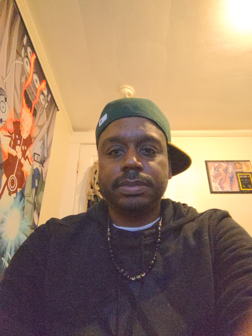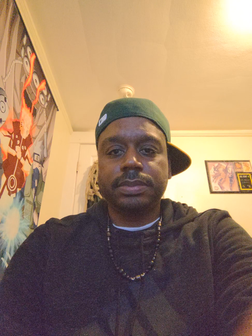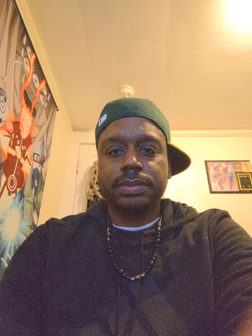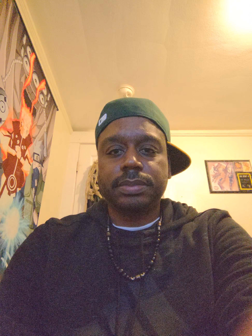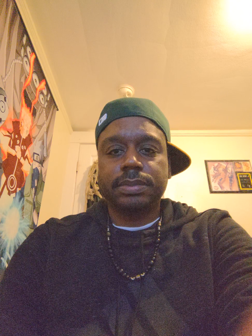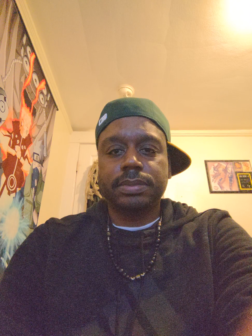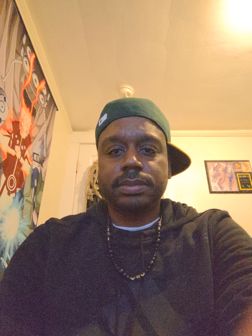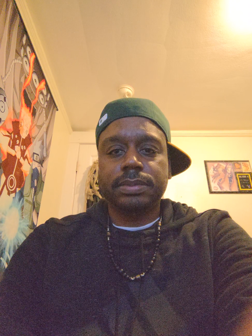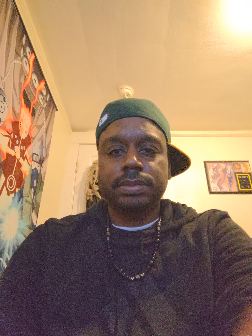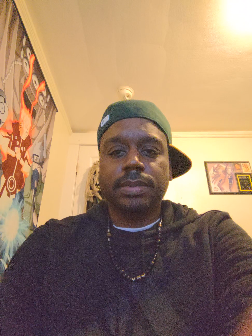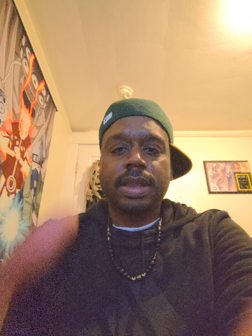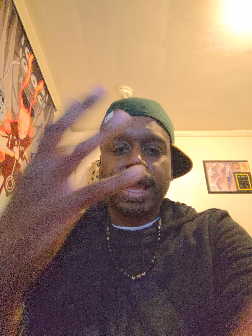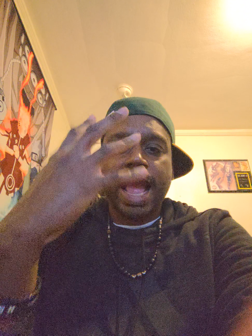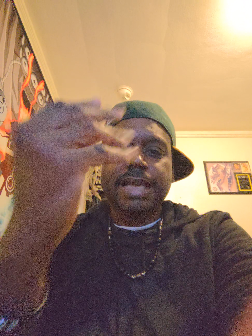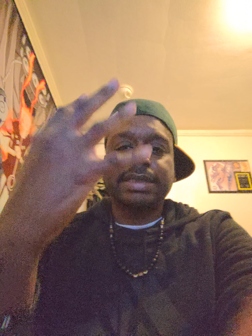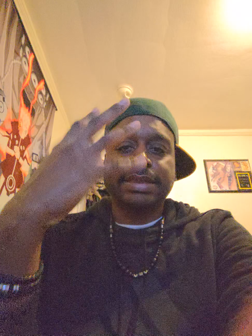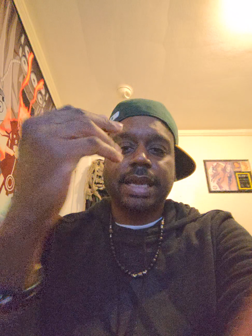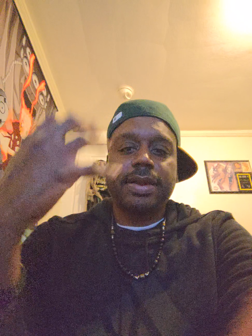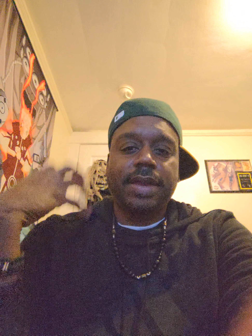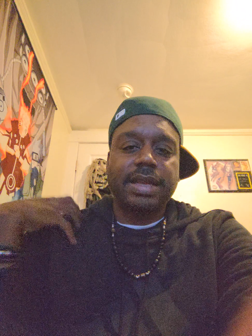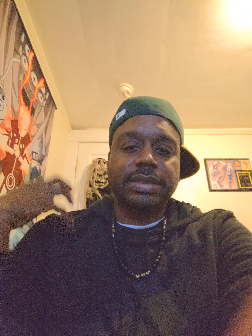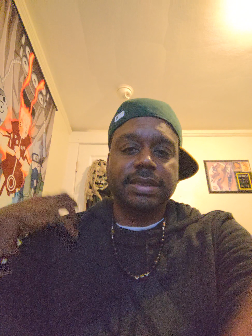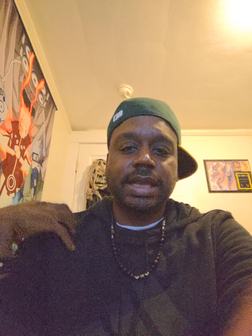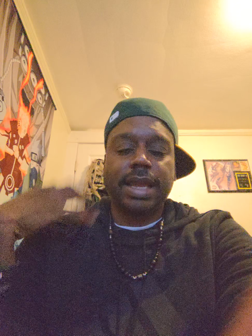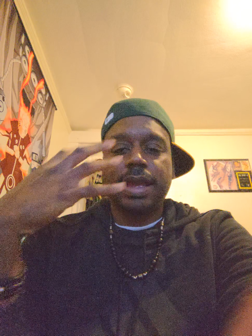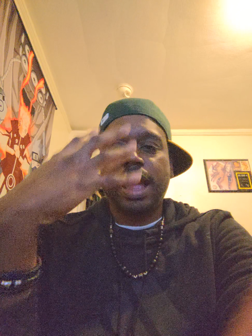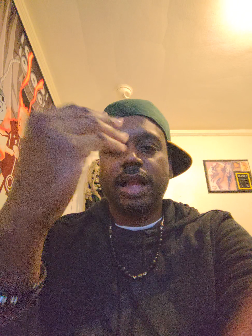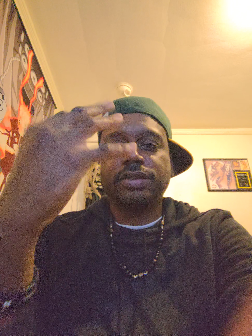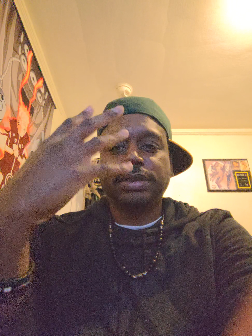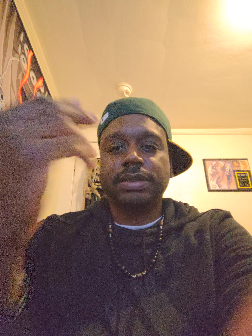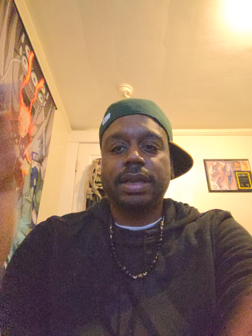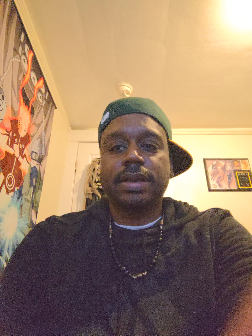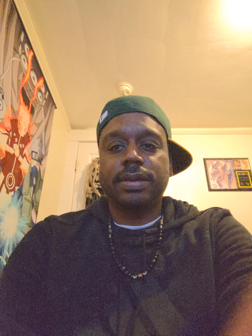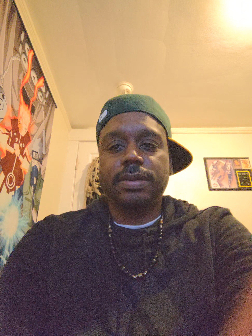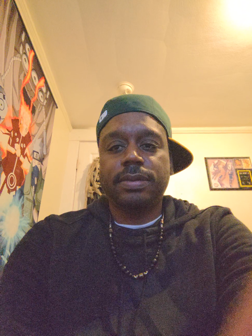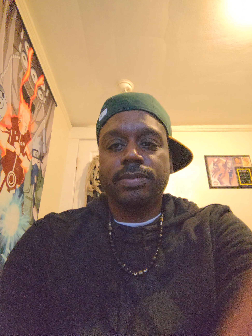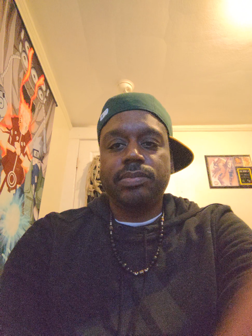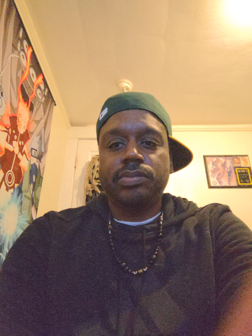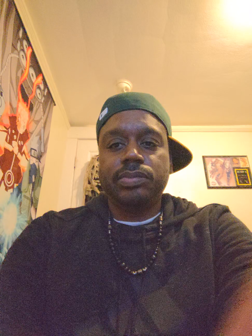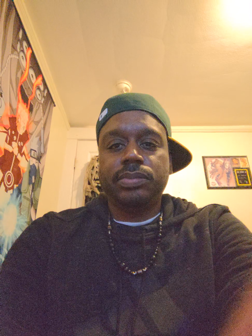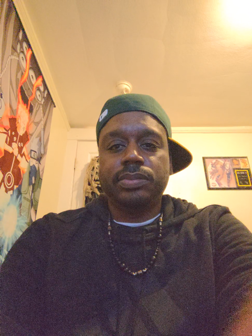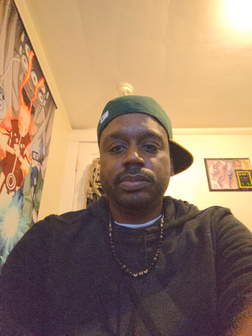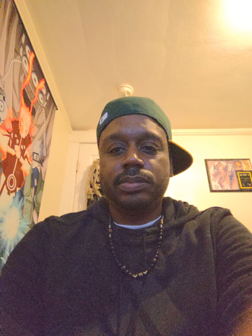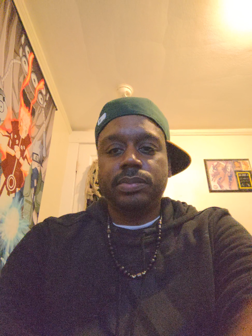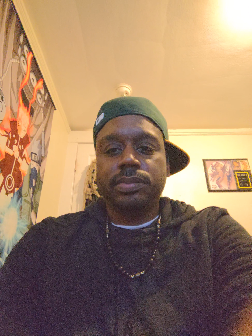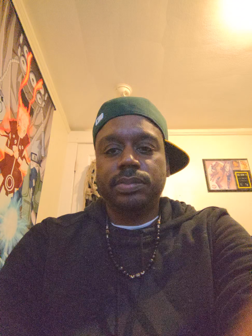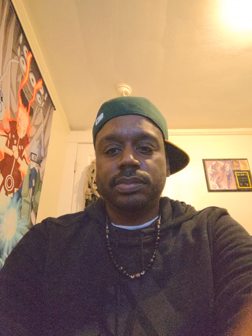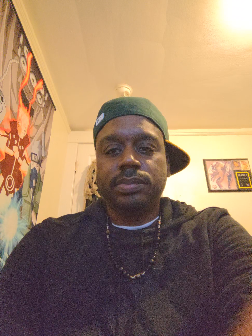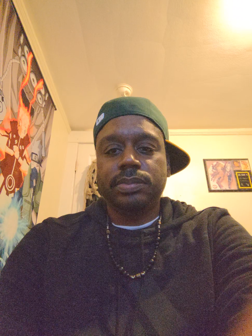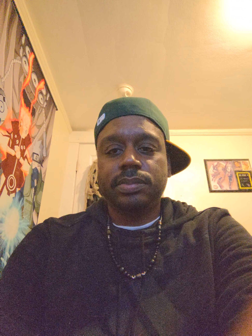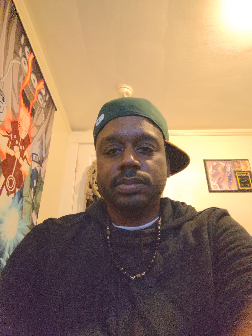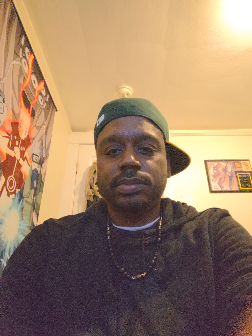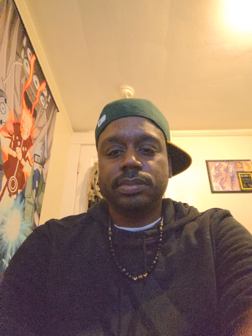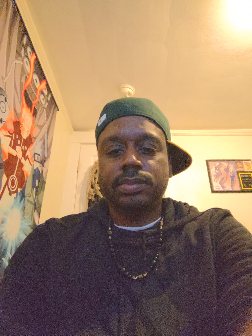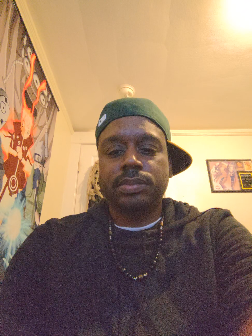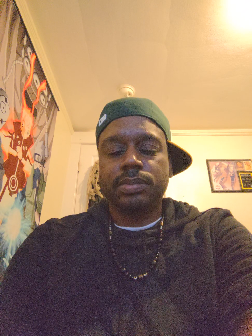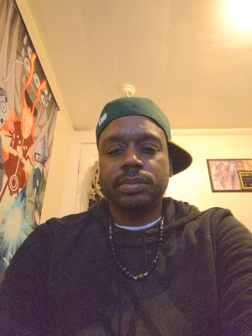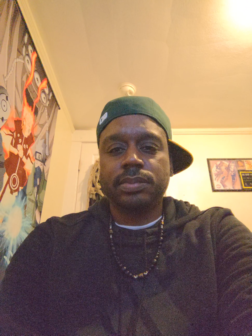outside